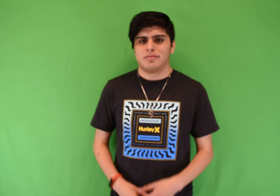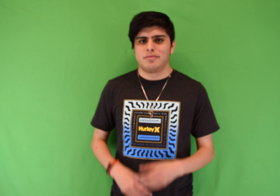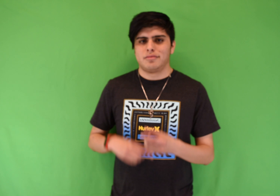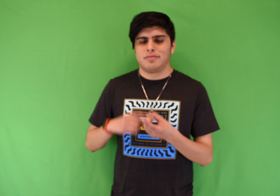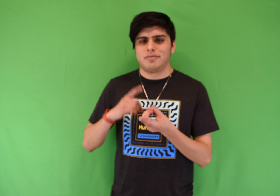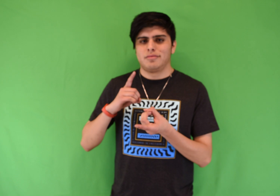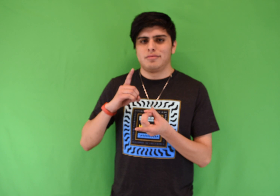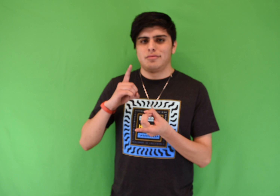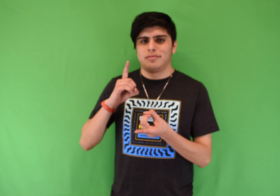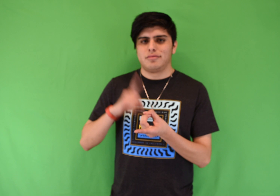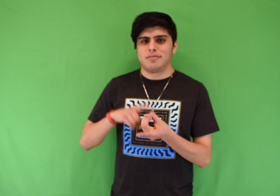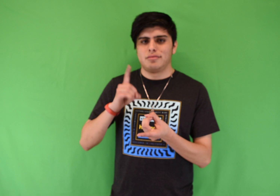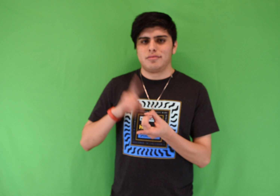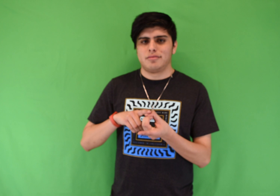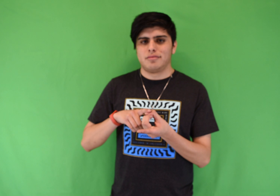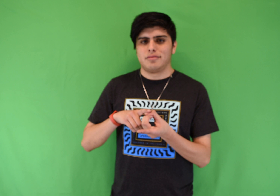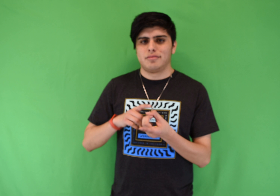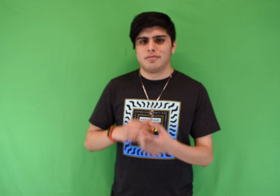dónde